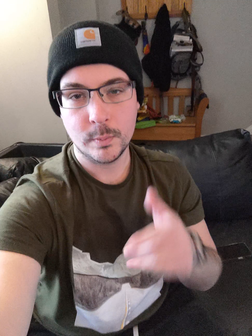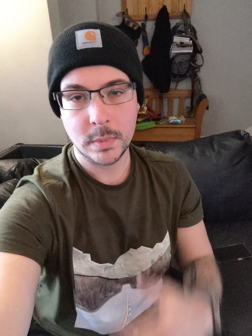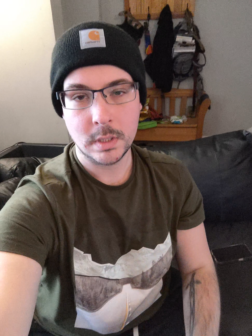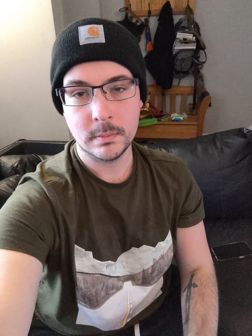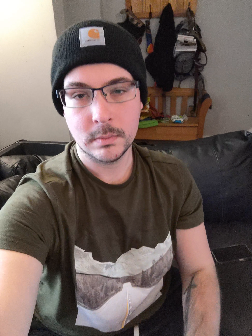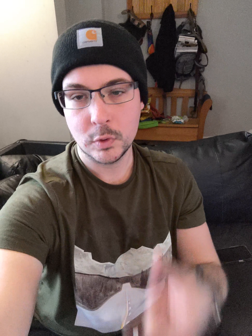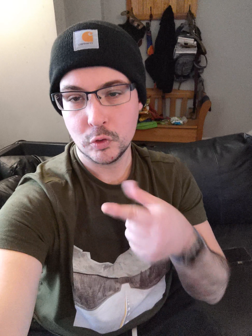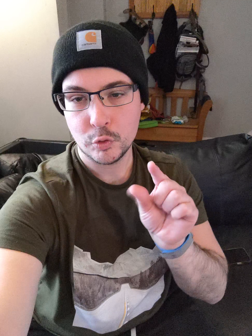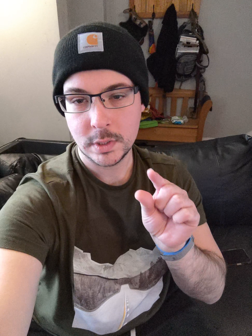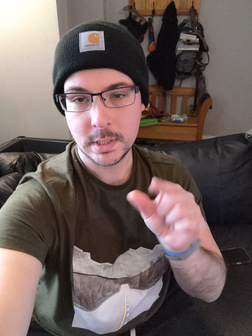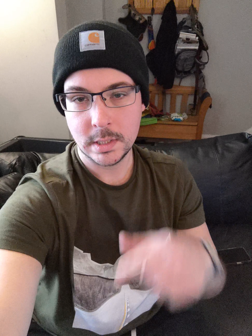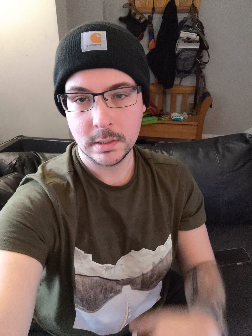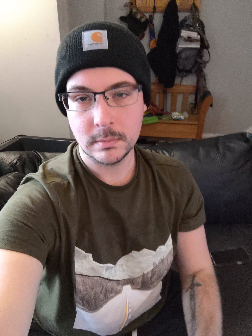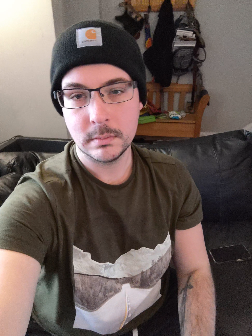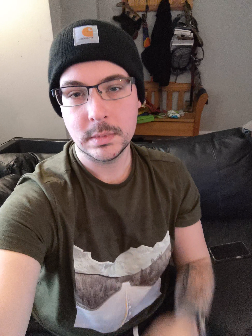green